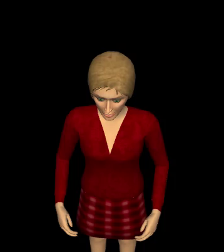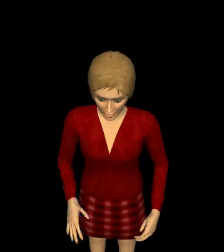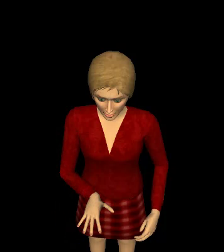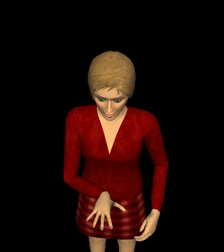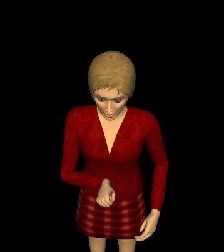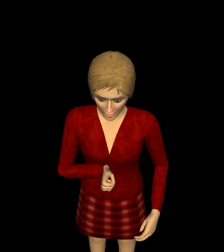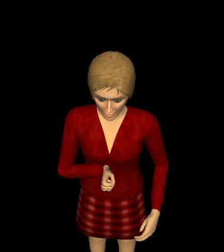يأخذ